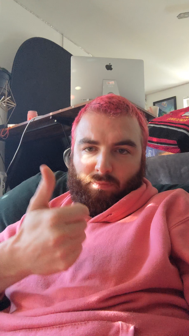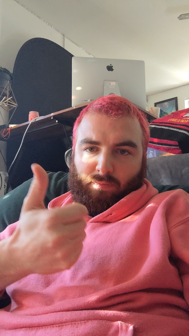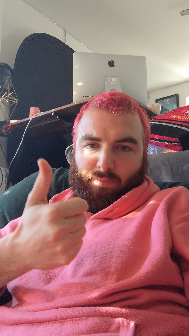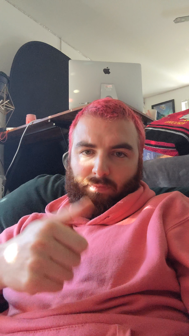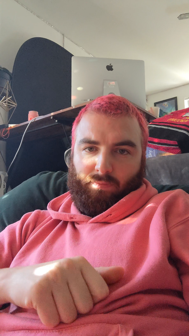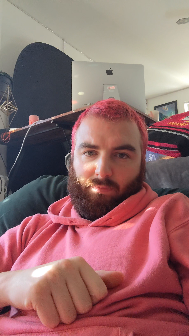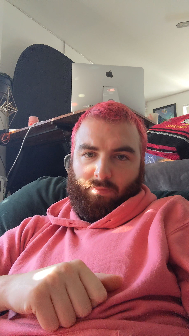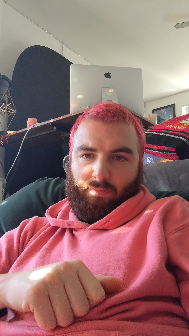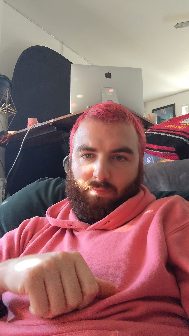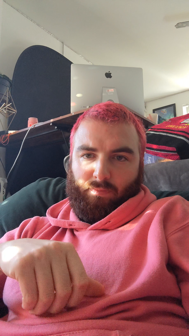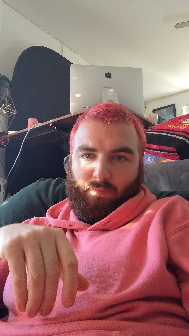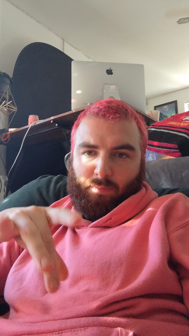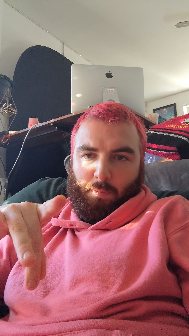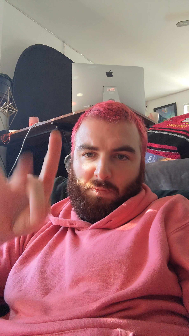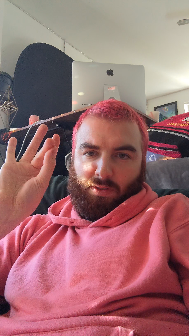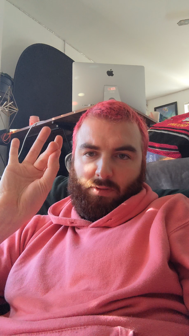pick